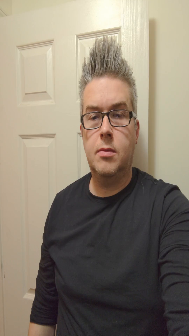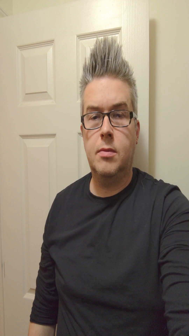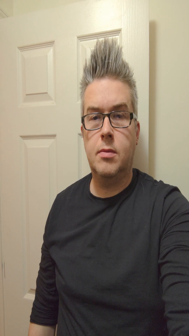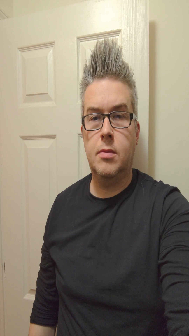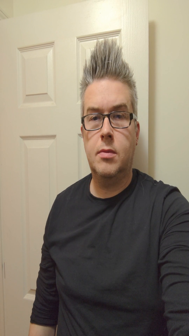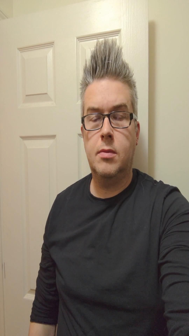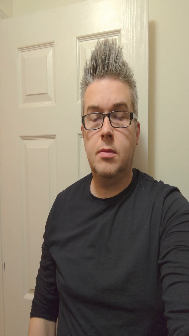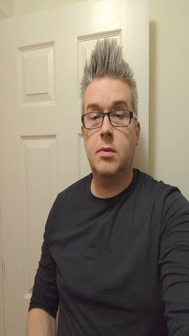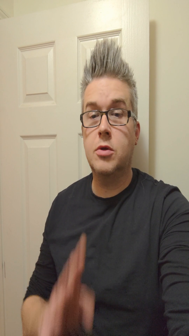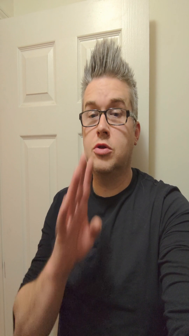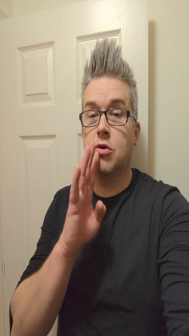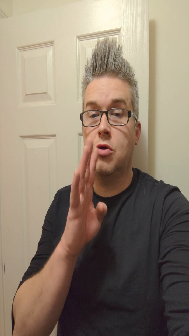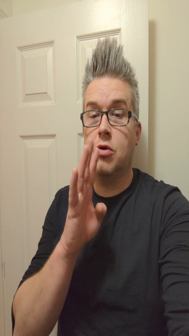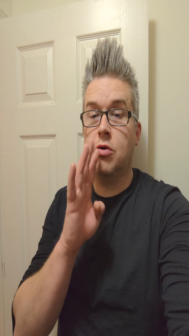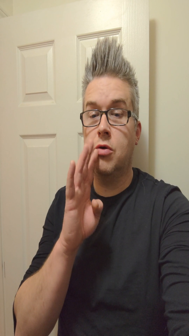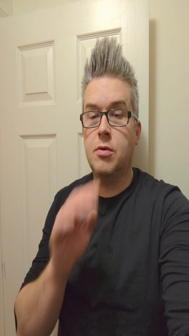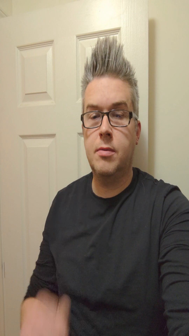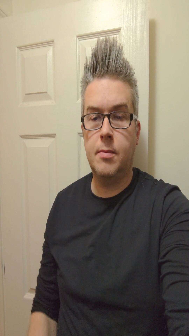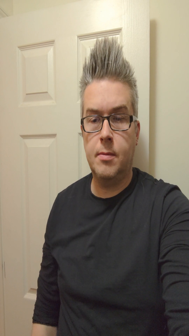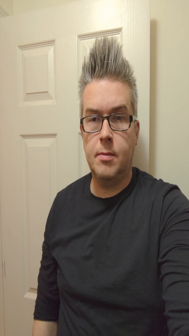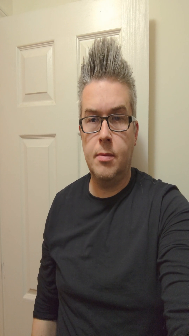talk